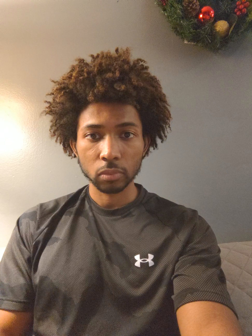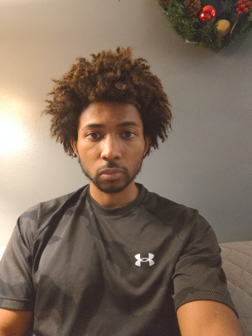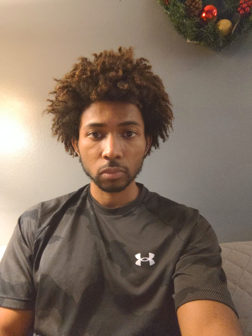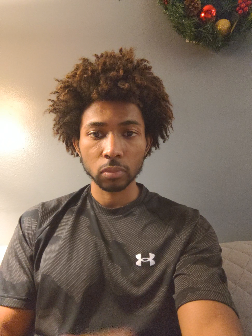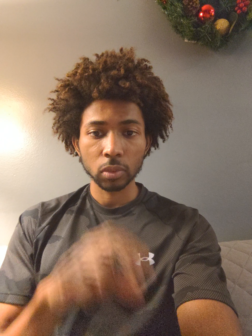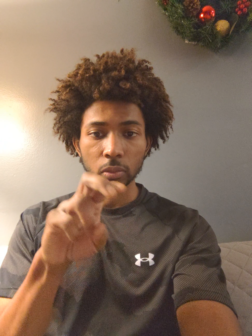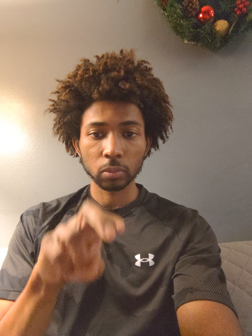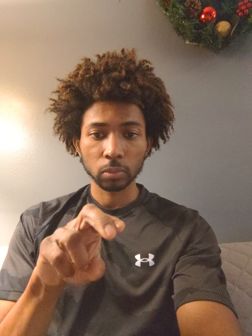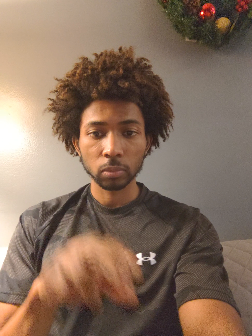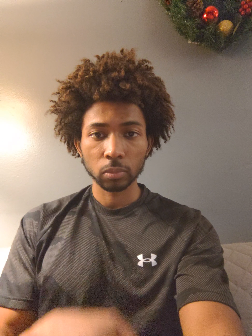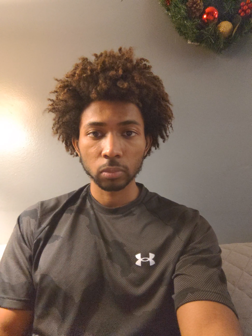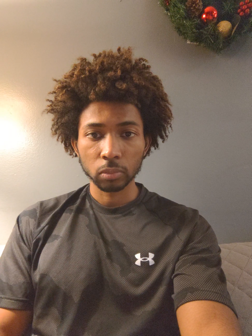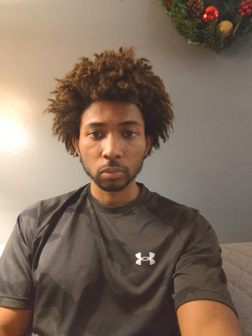chair